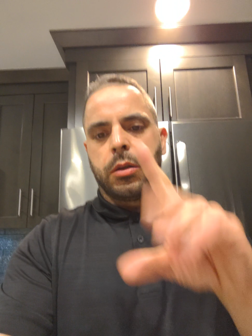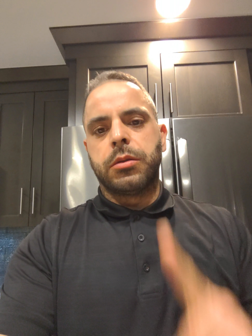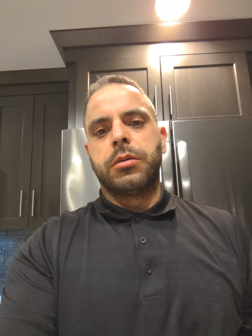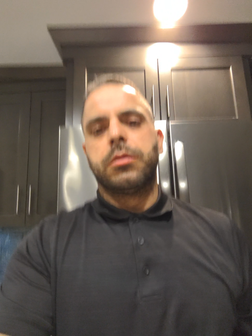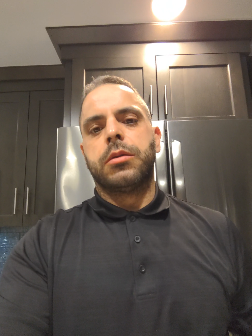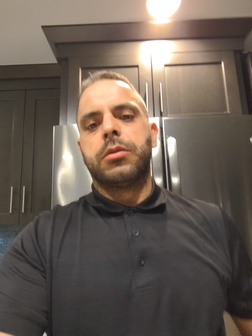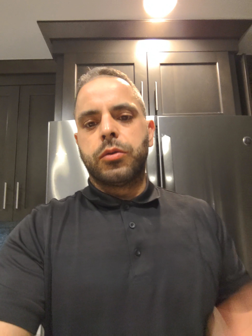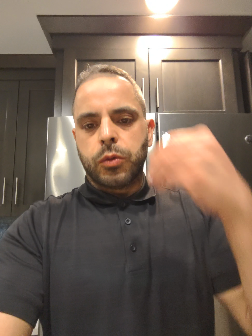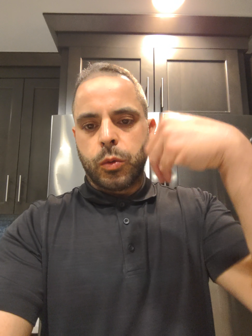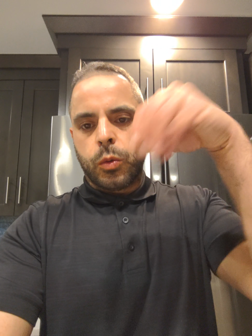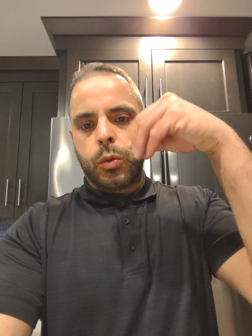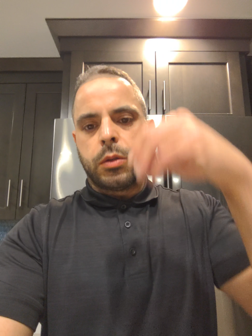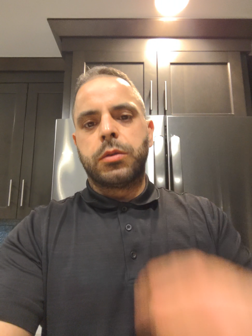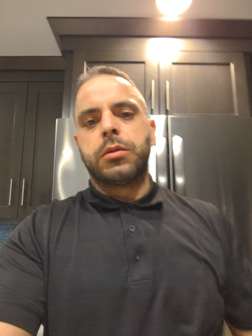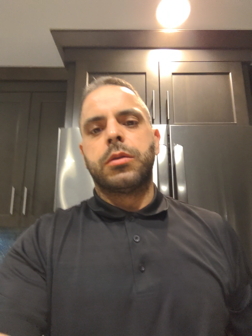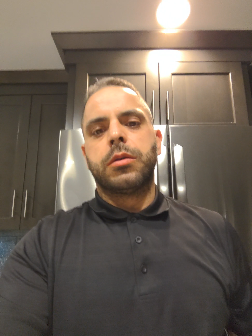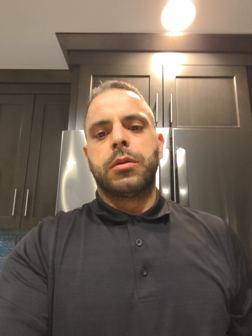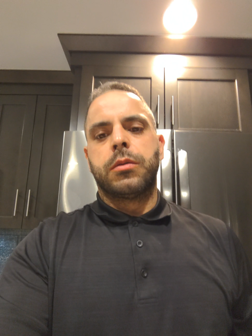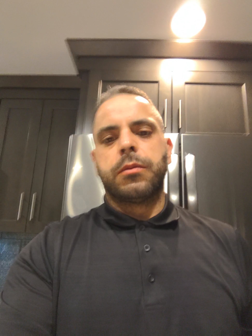store